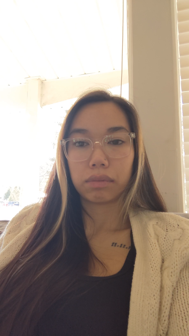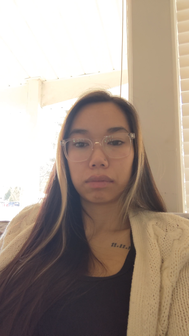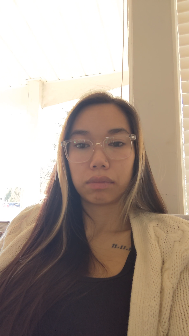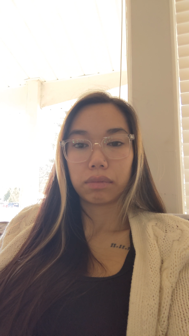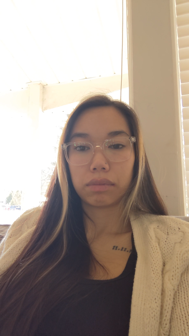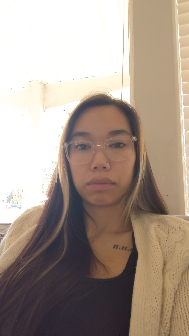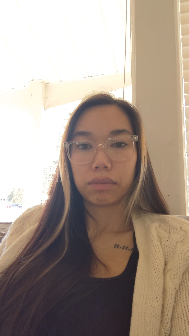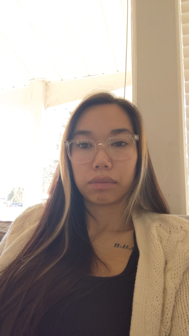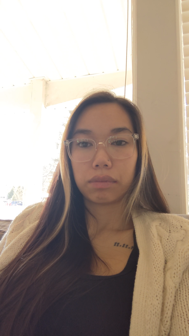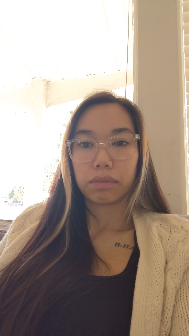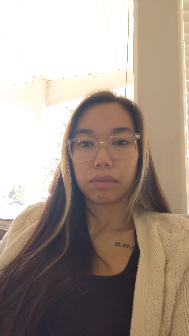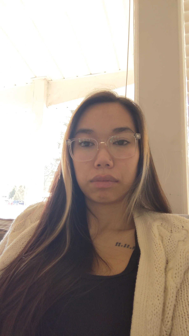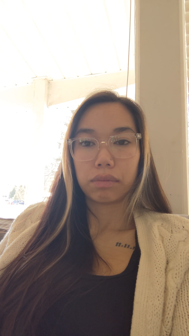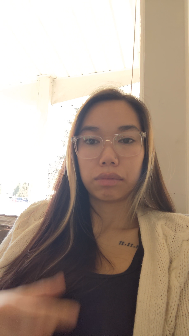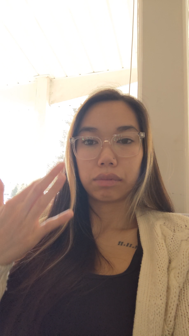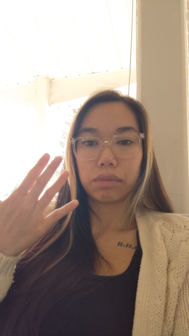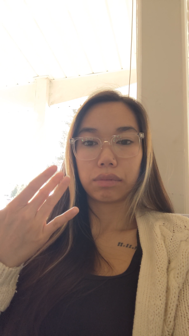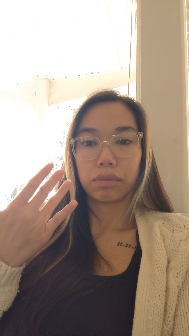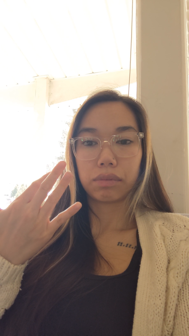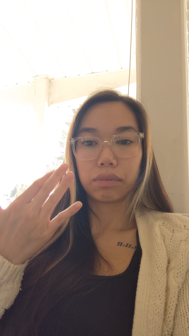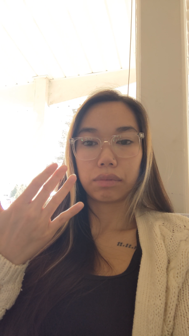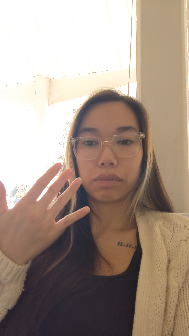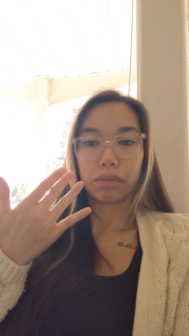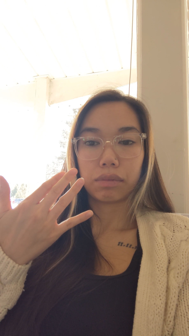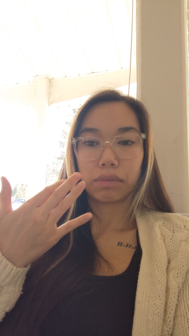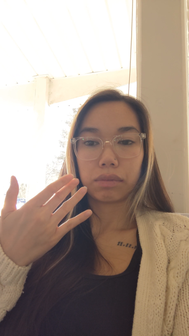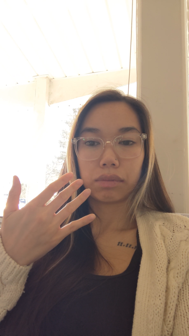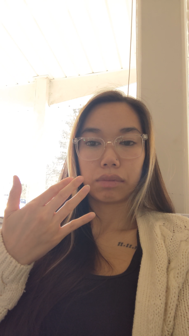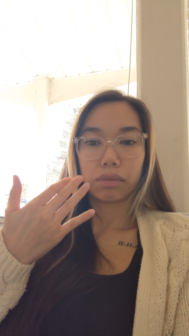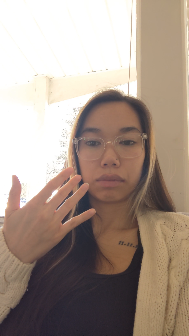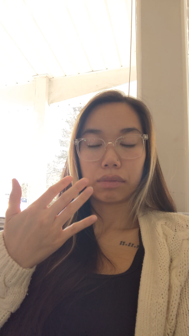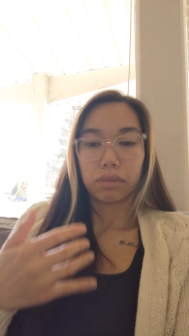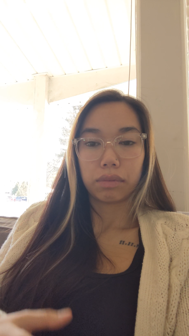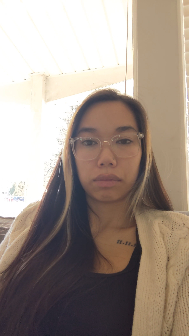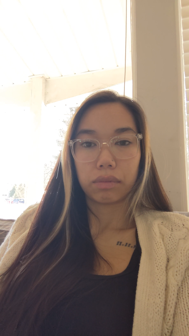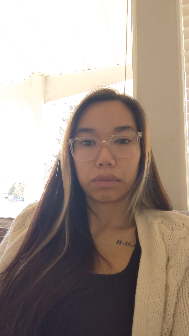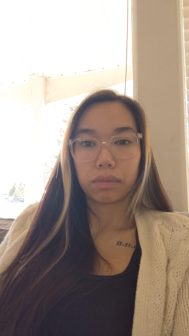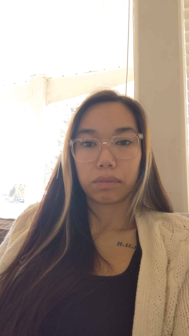hand